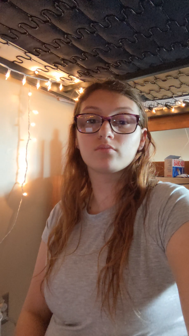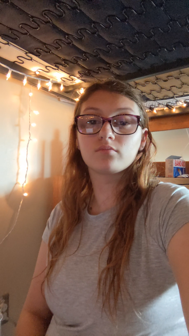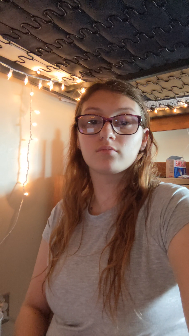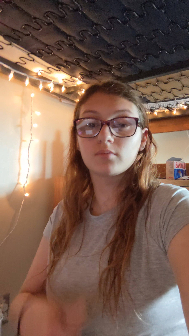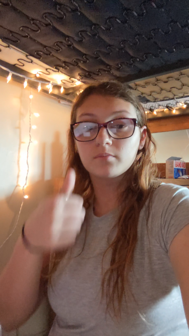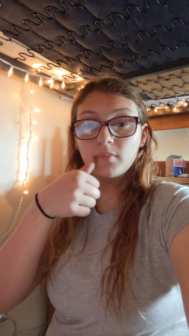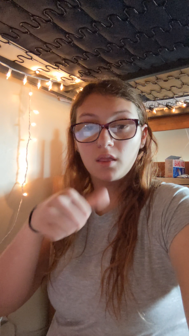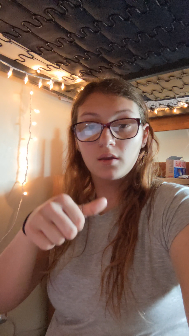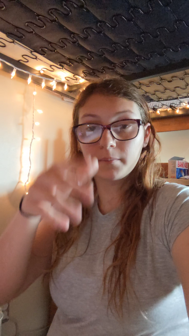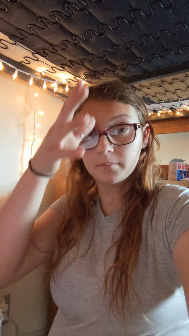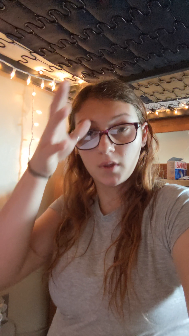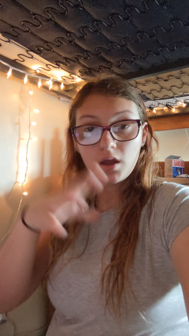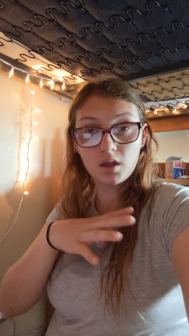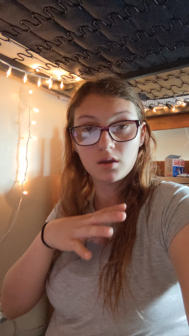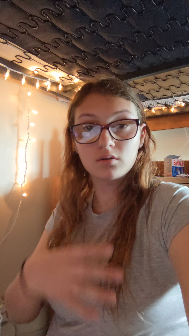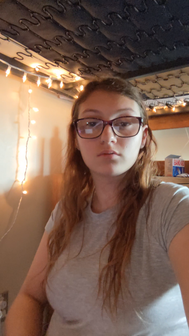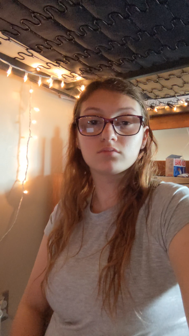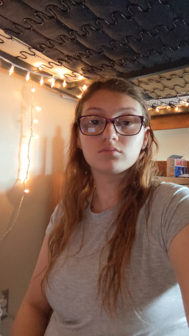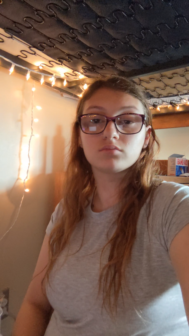mailman